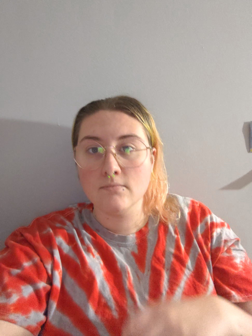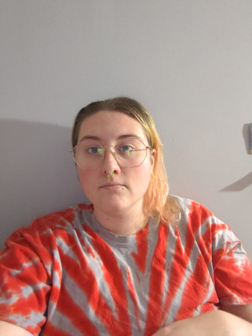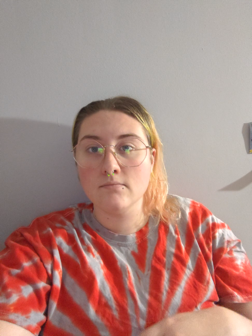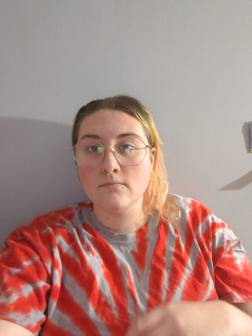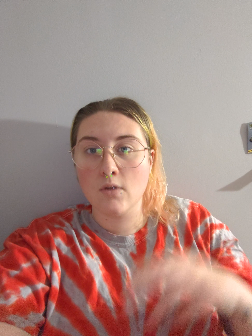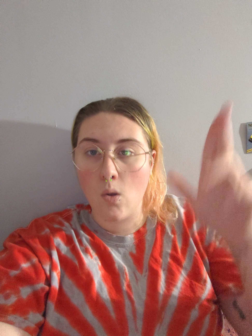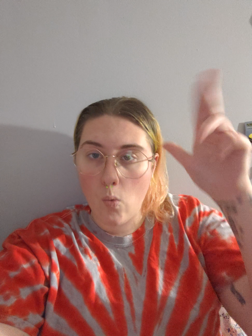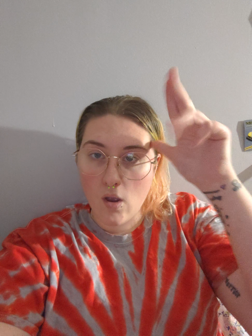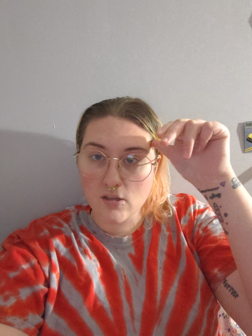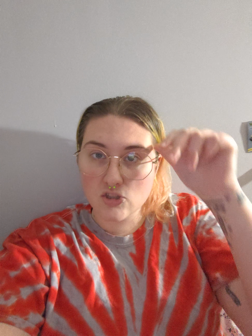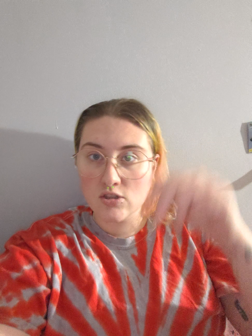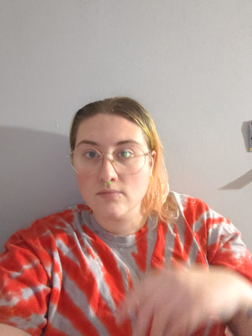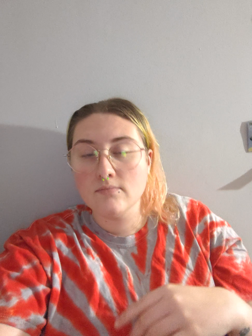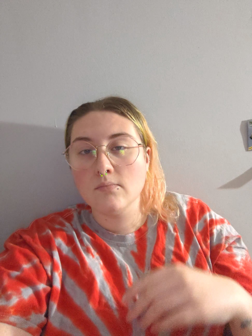horse